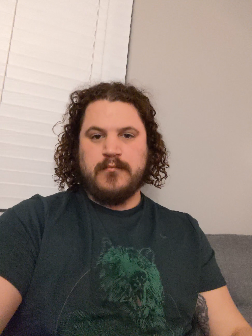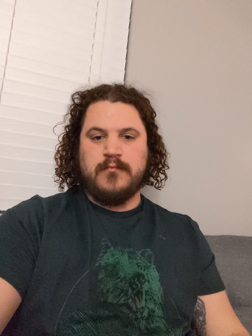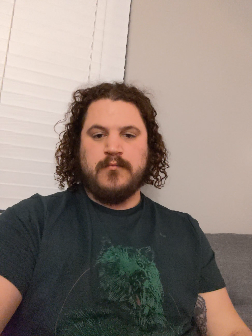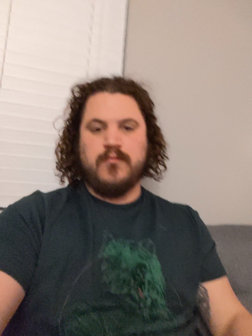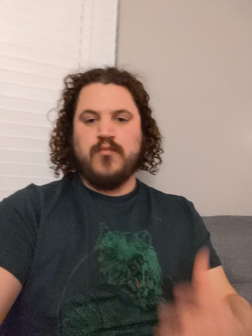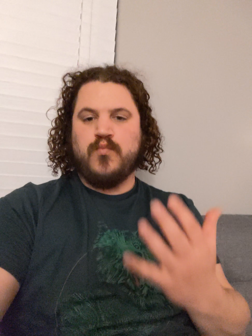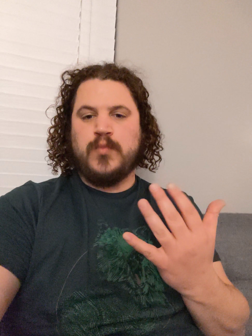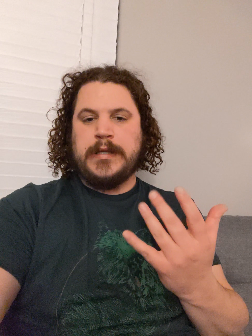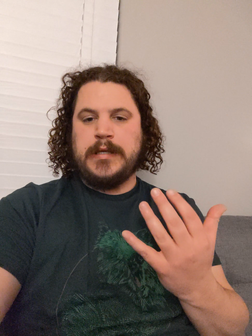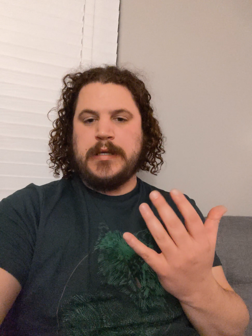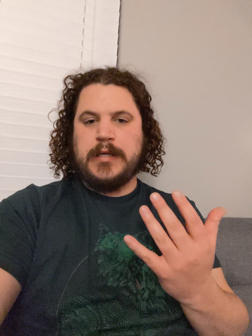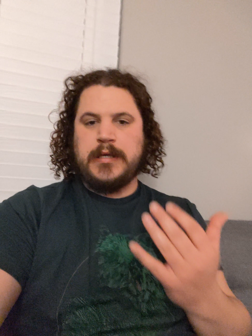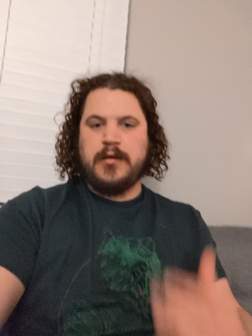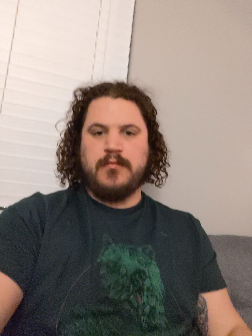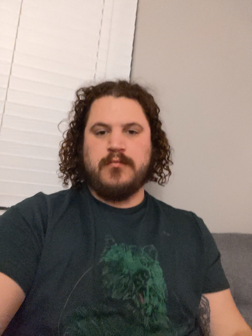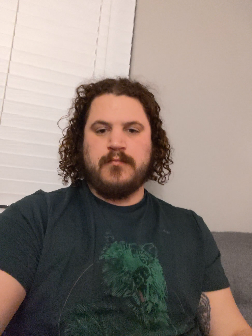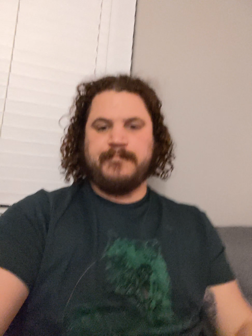wait